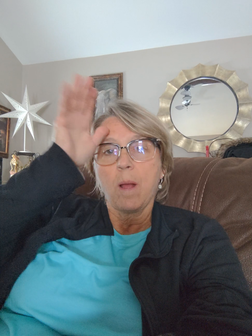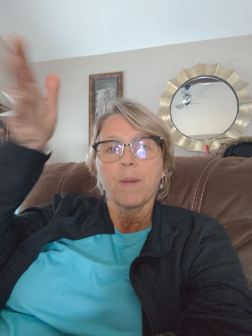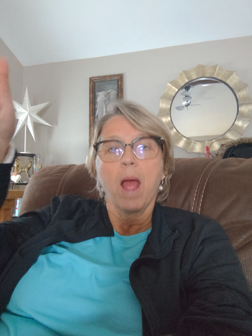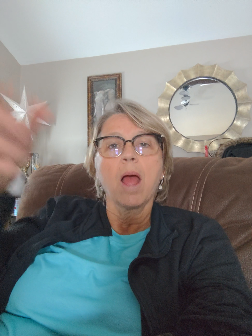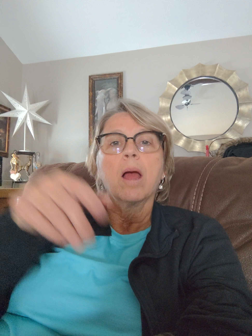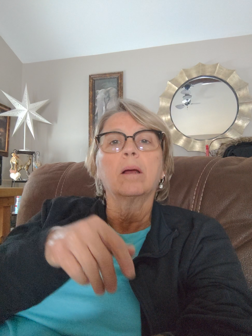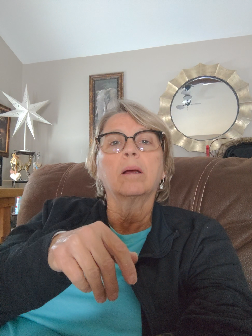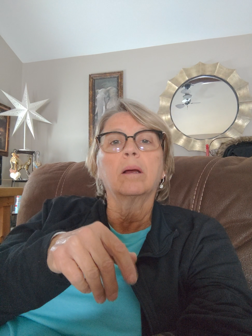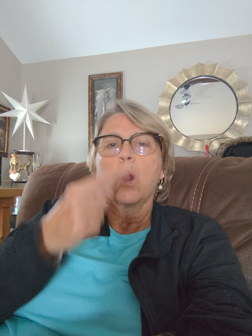grandpa